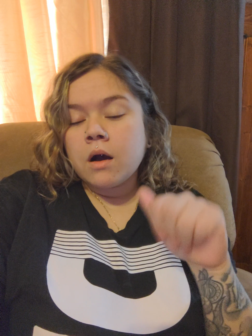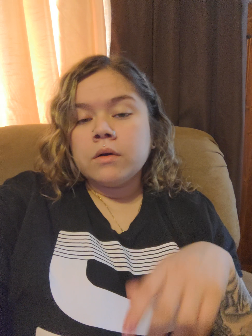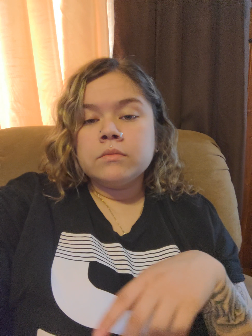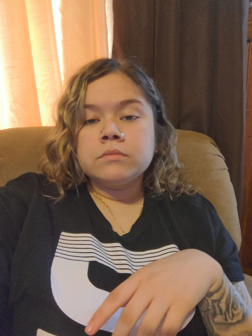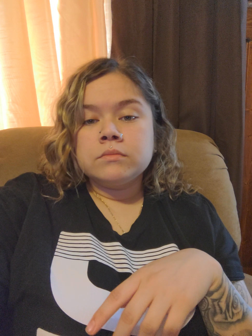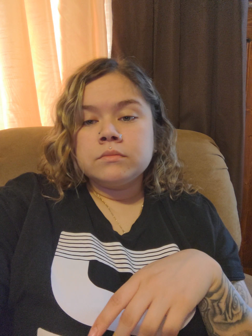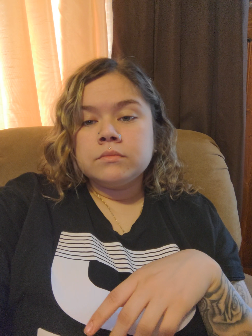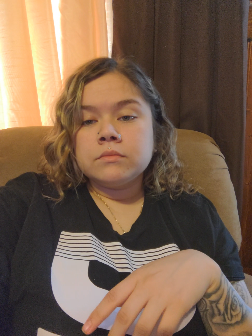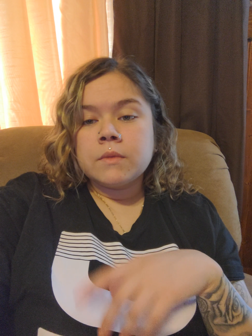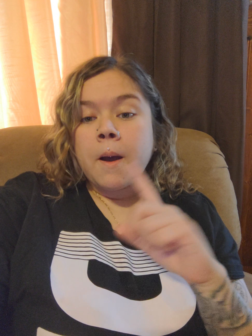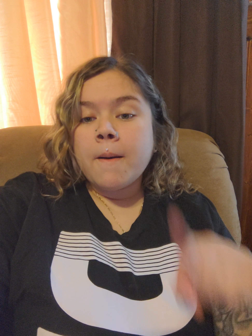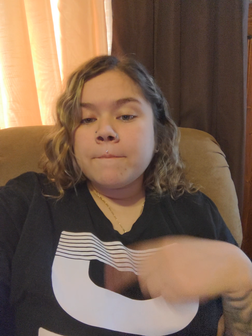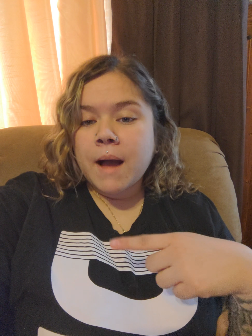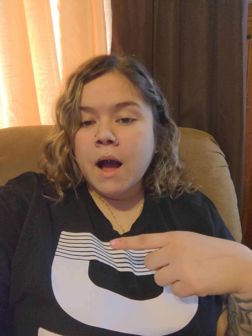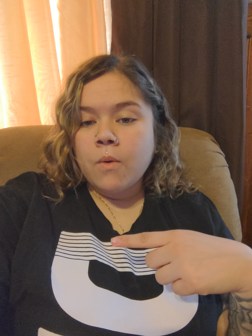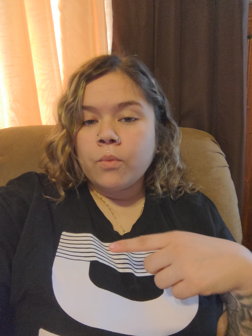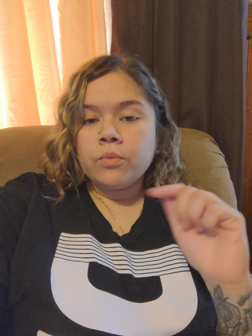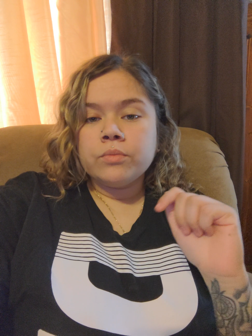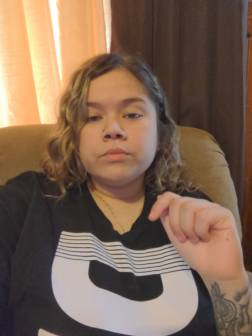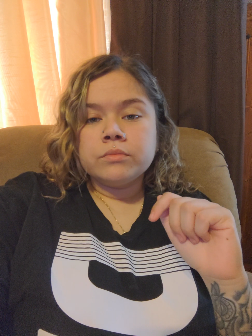about